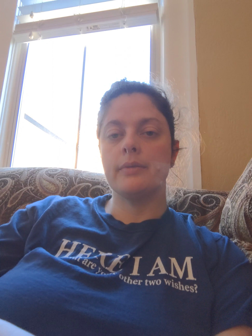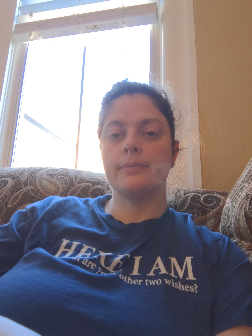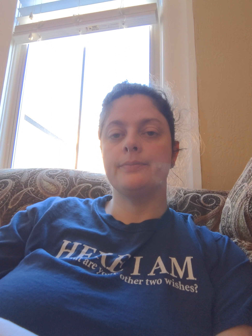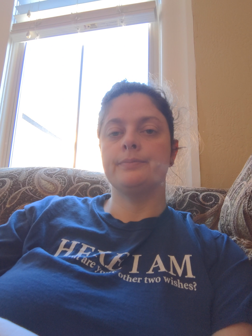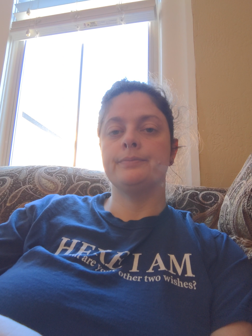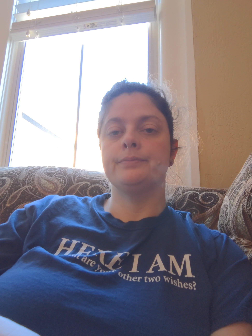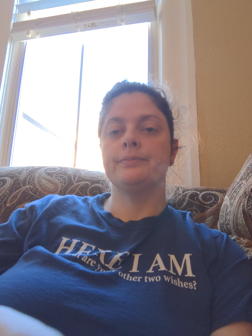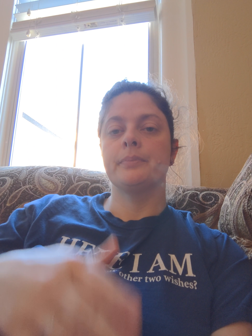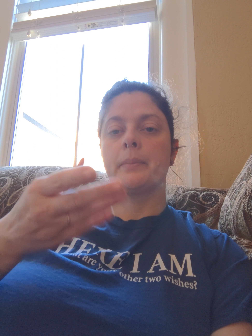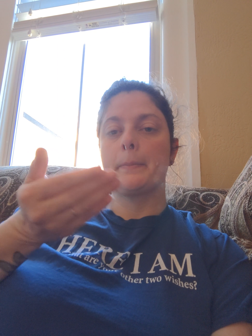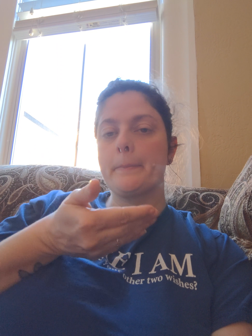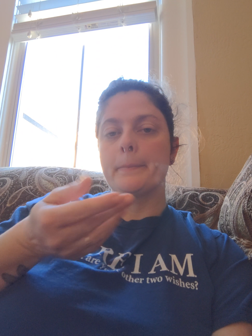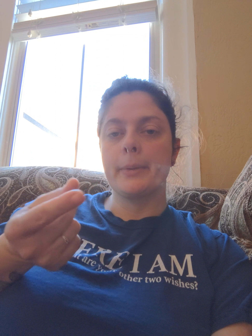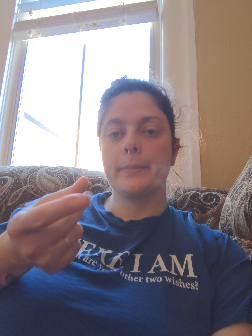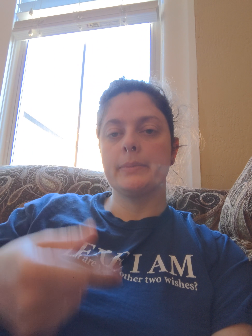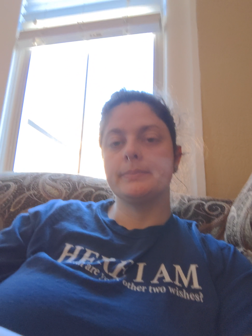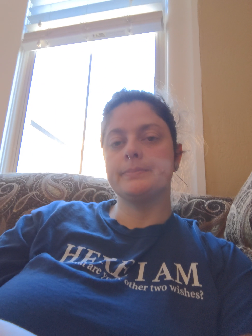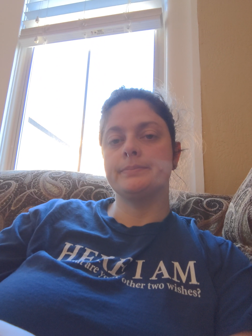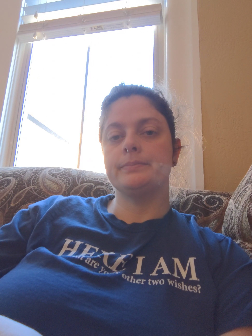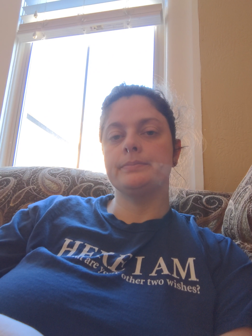puppy